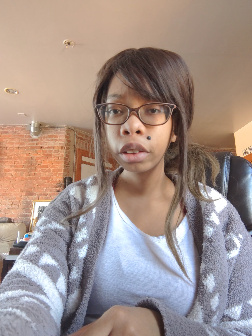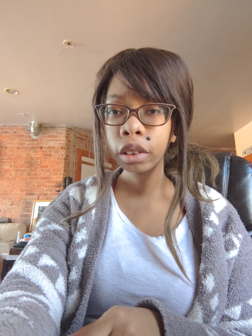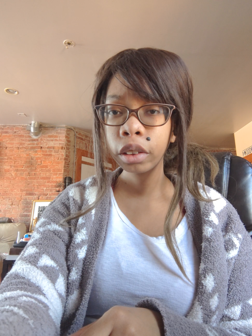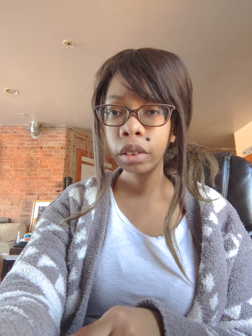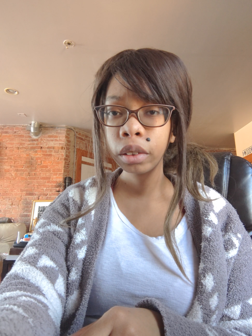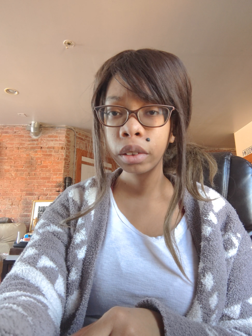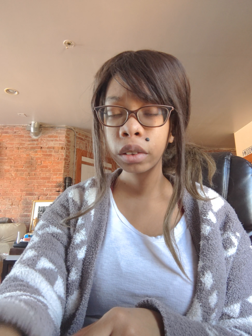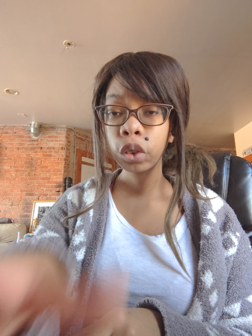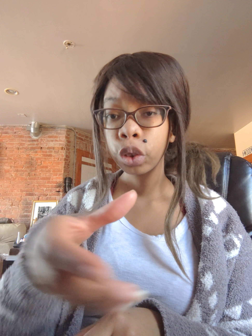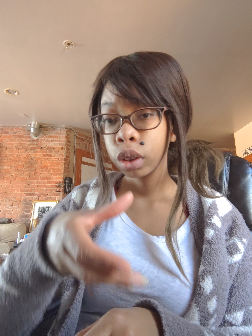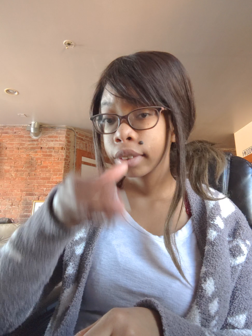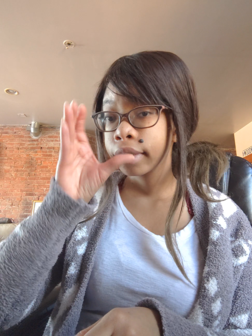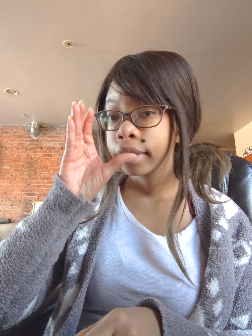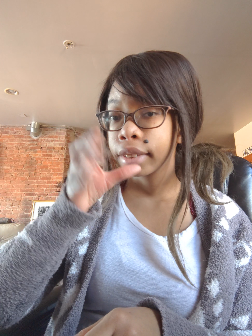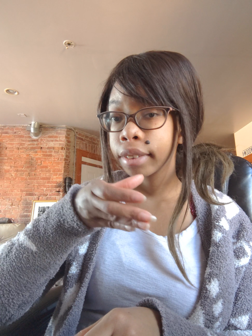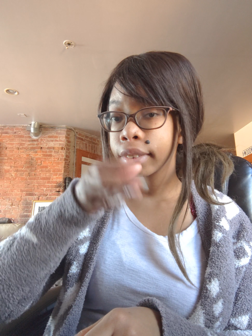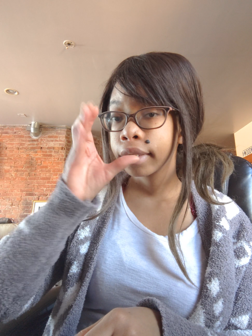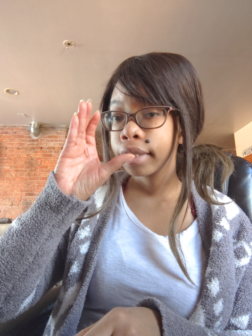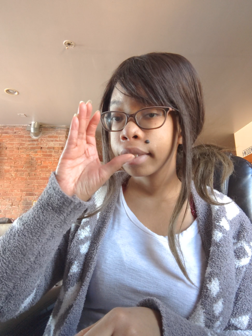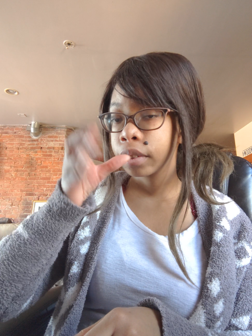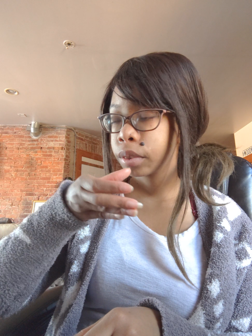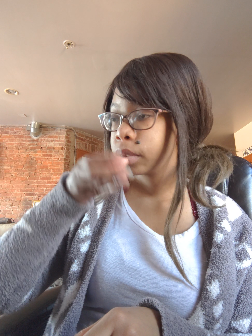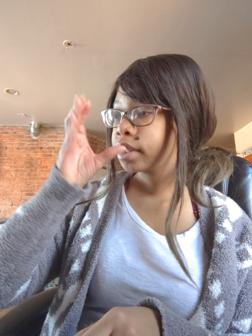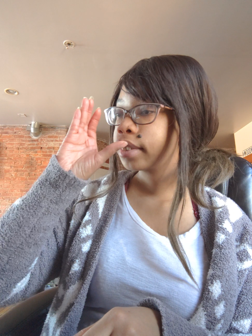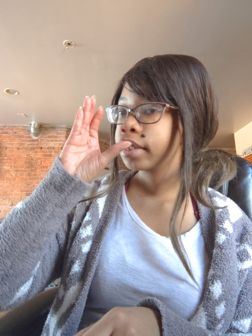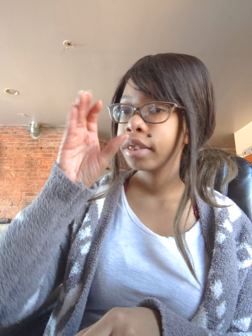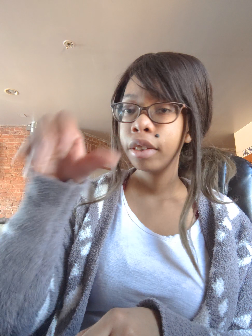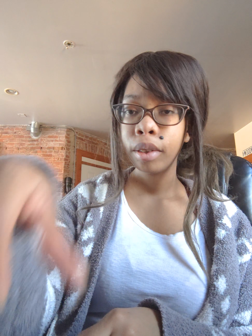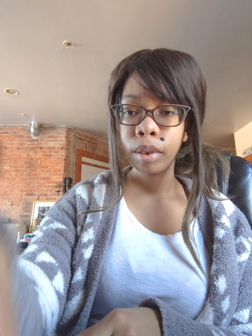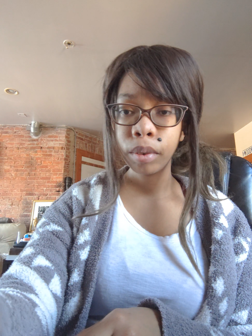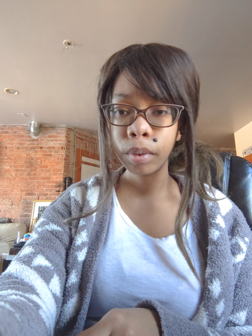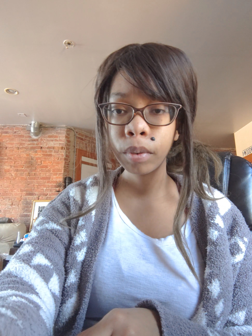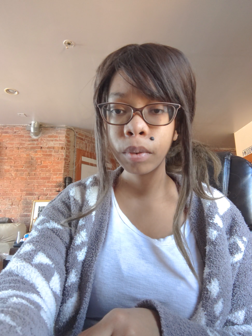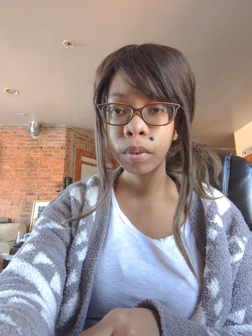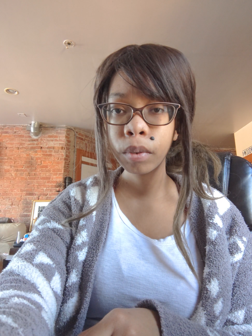drink